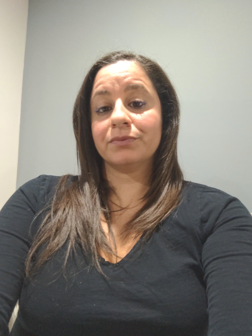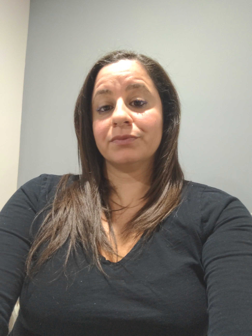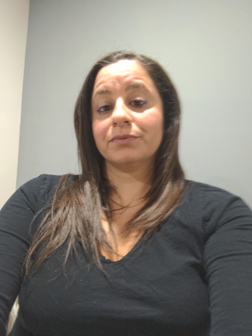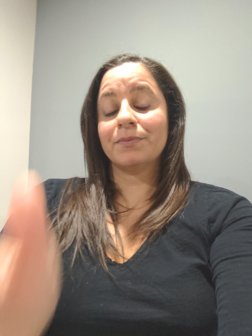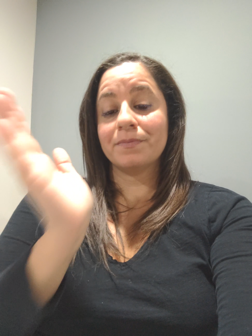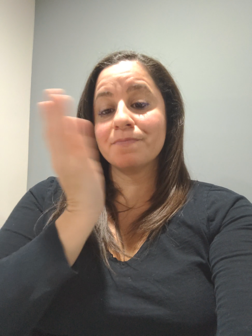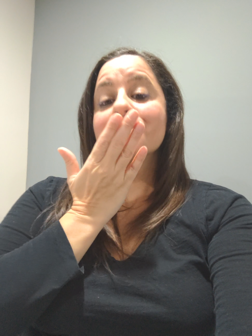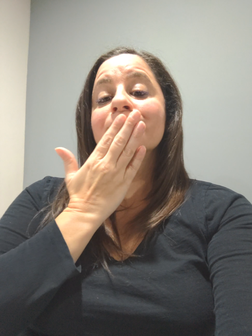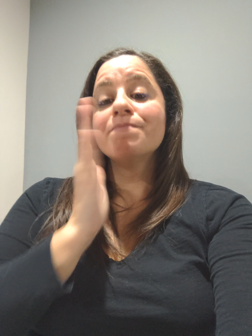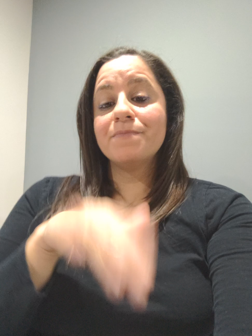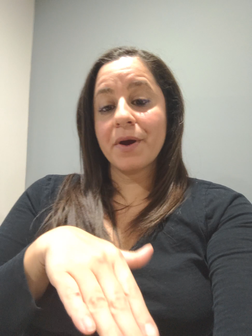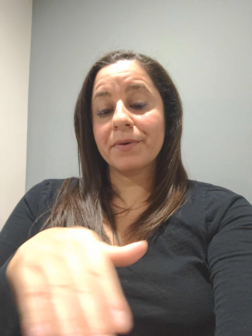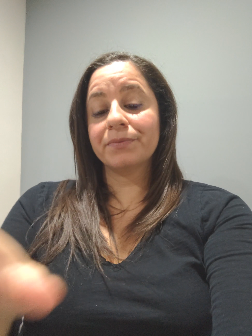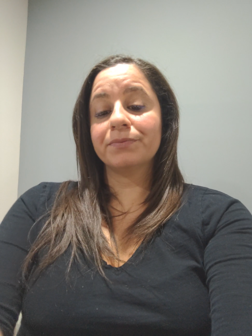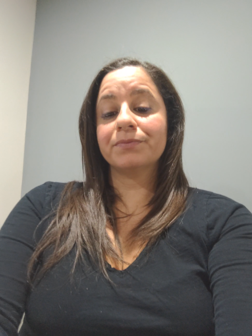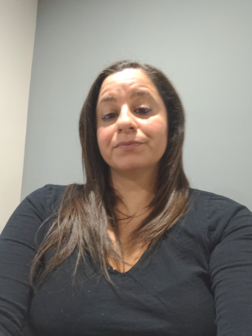bad